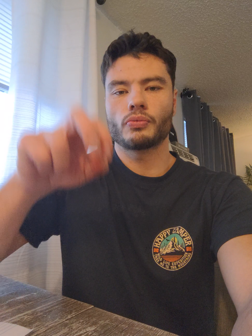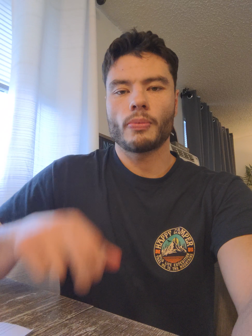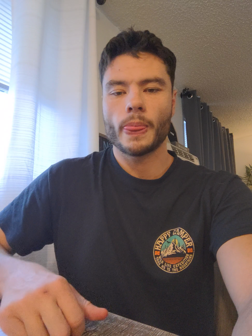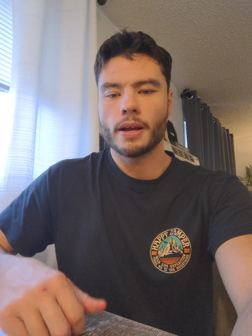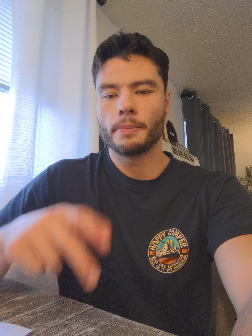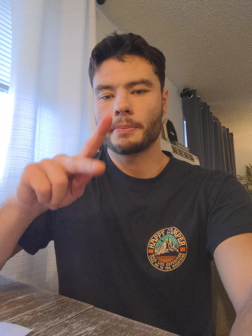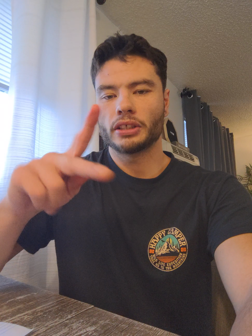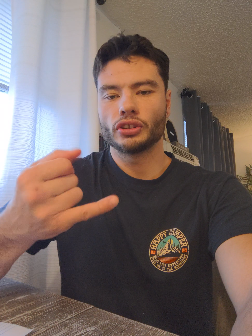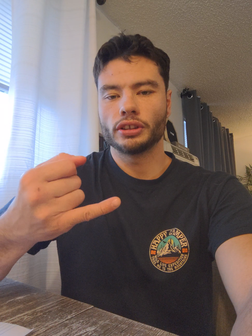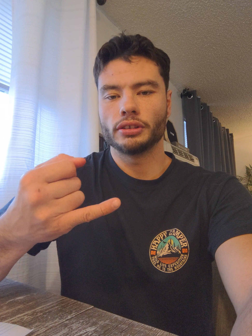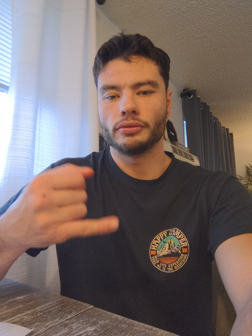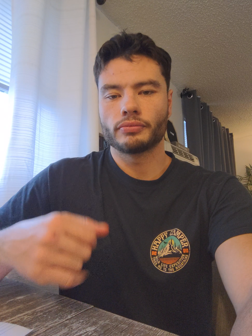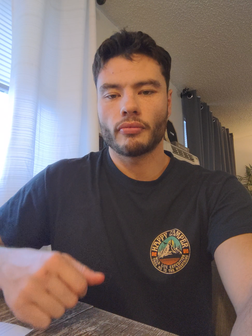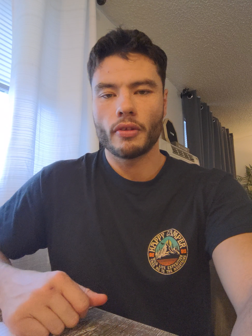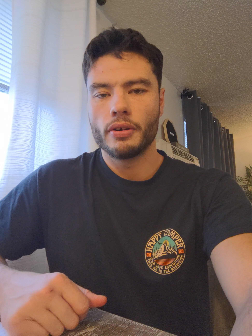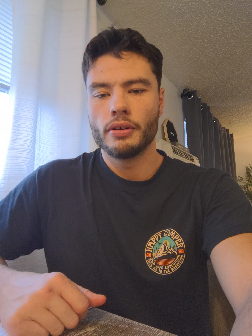pajamas